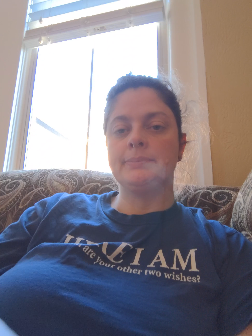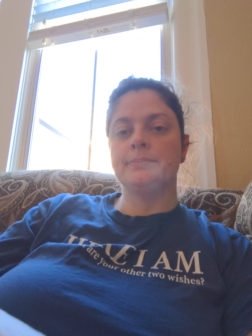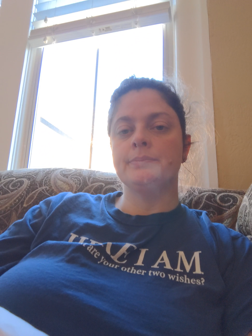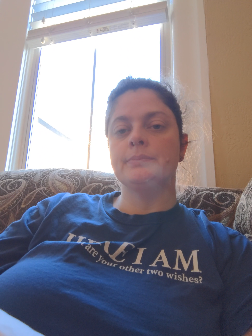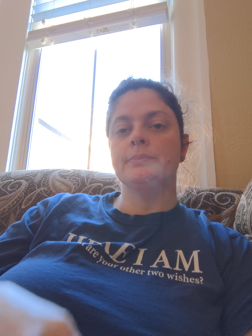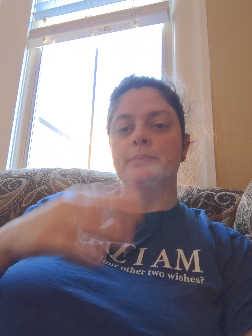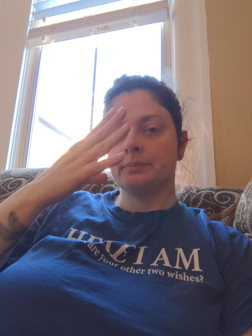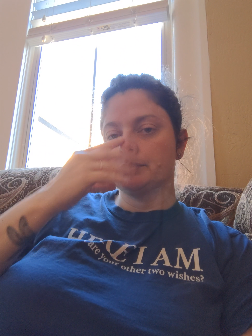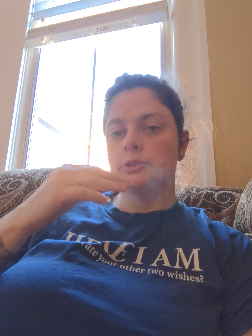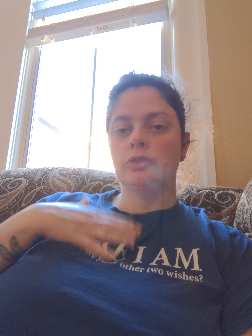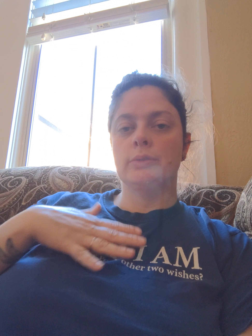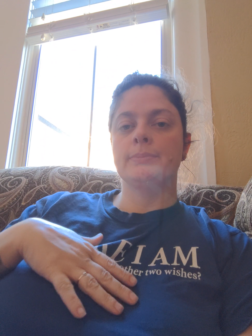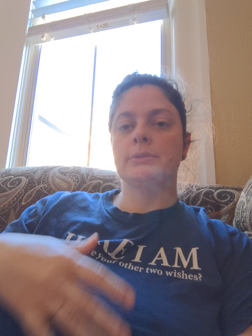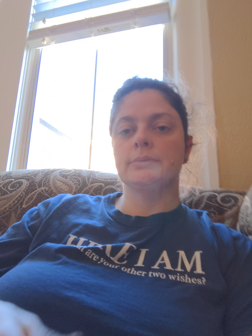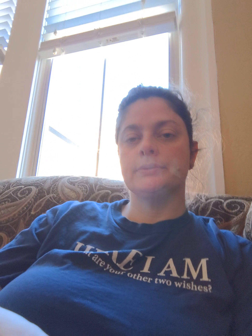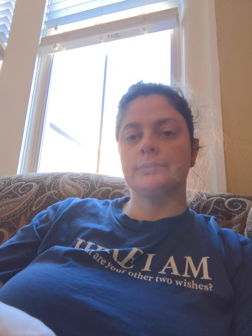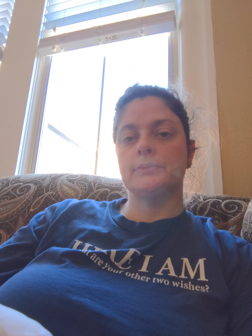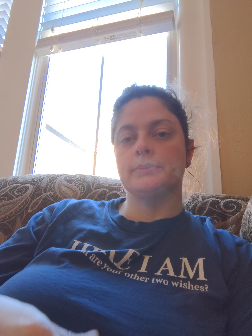pajamas